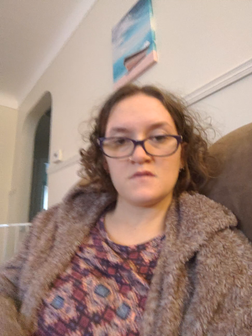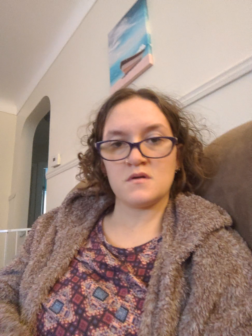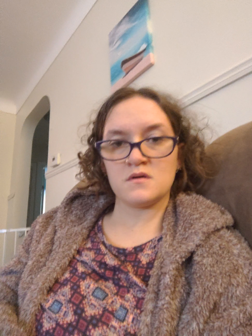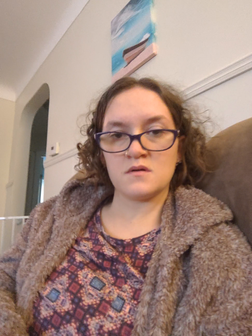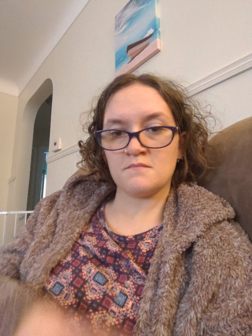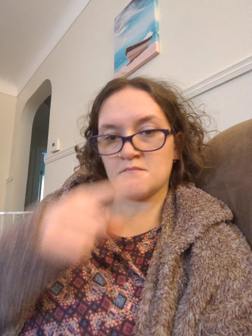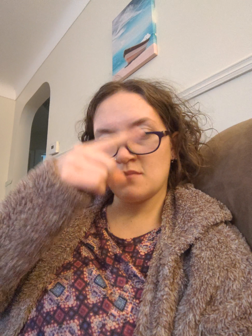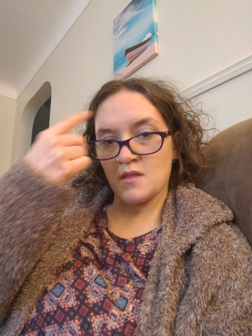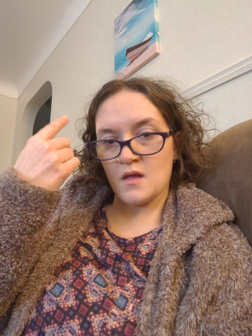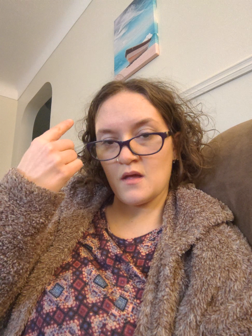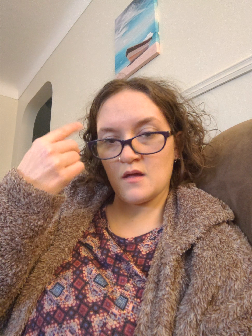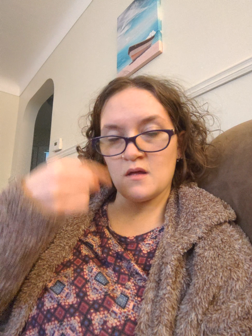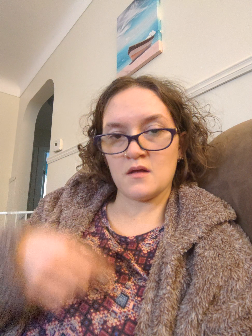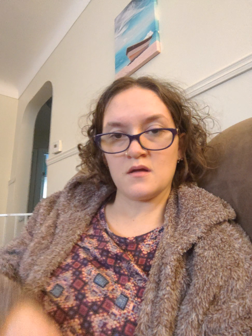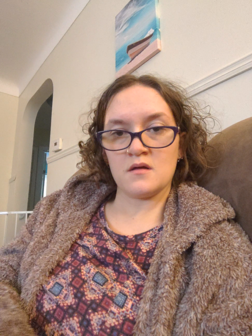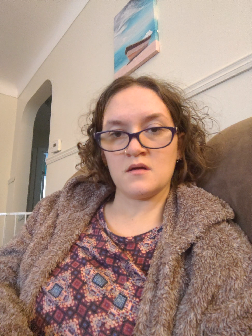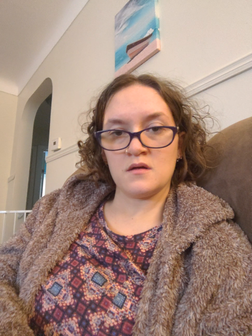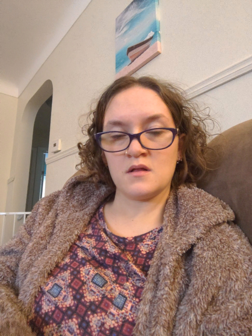black